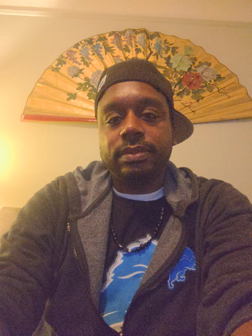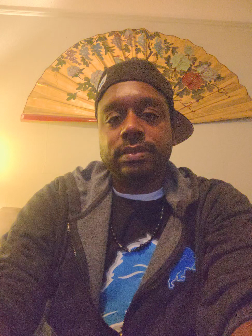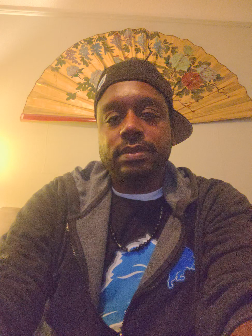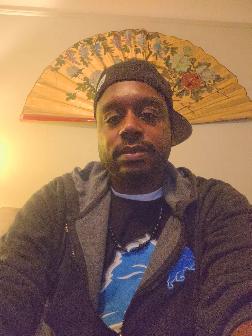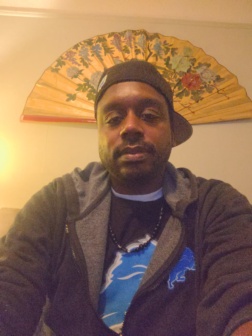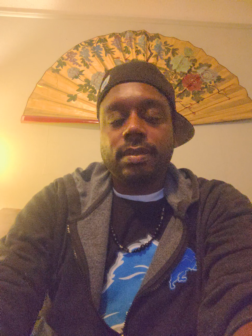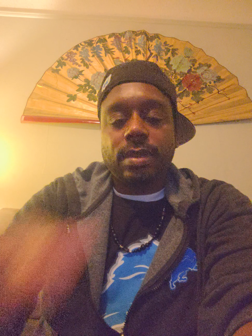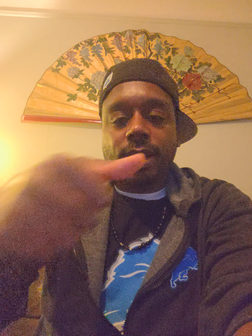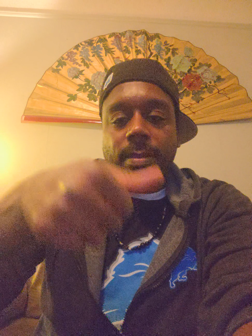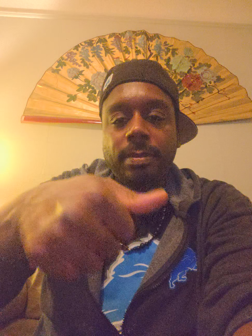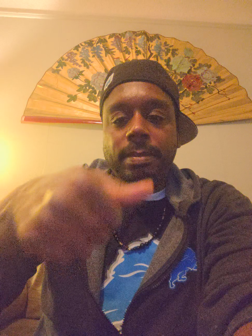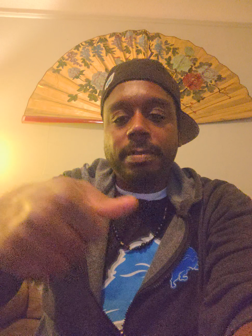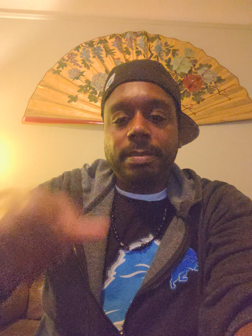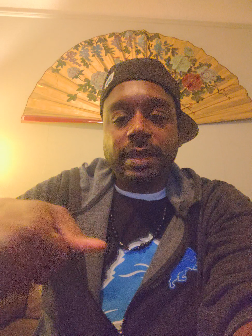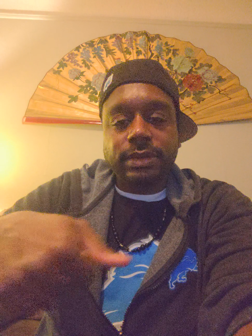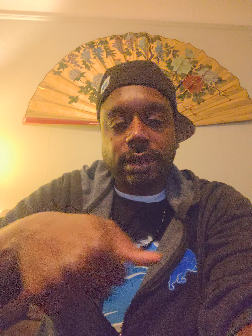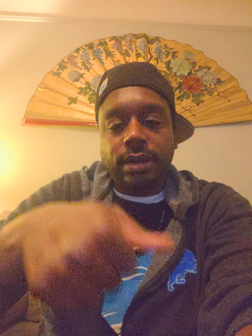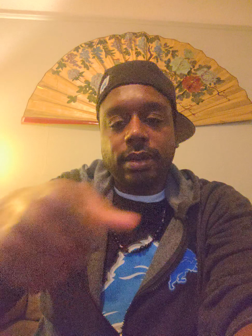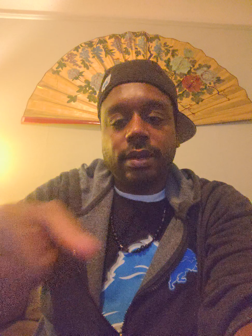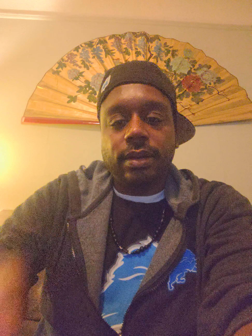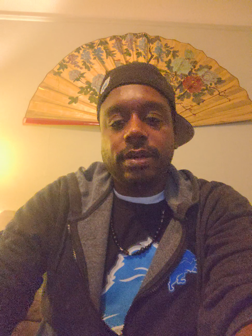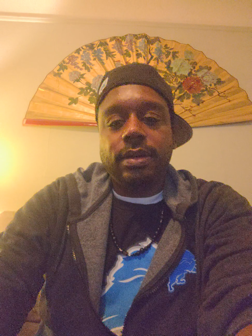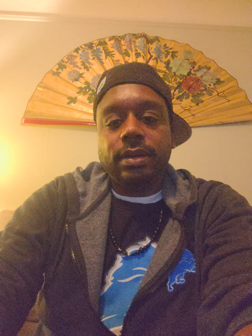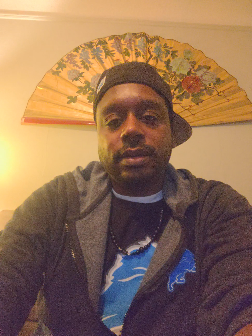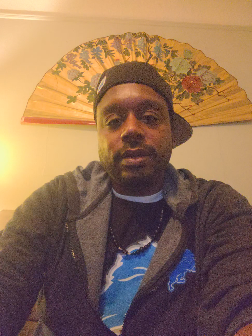puzzle